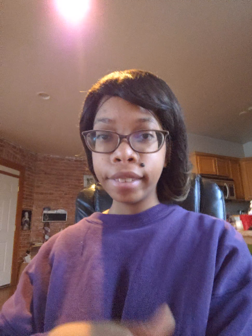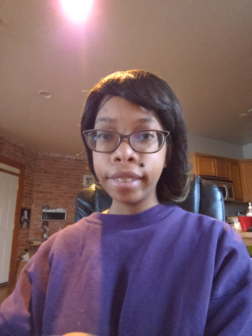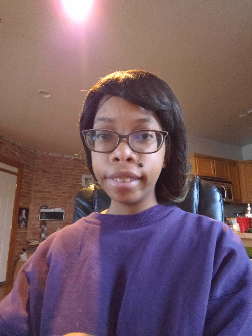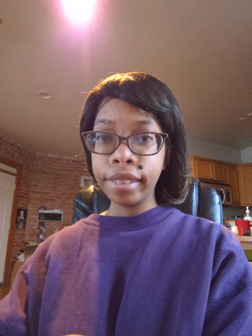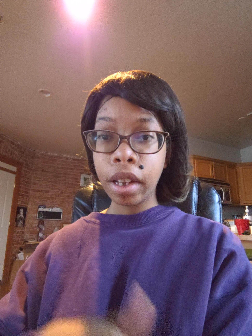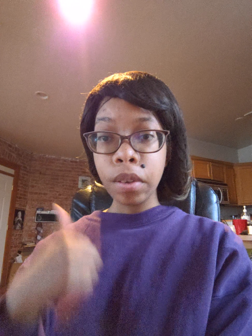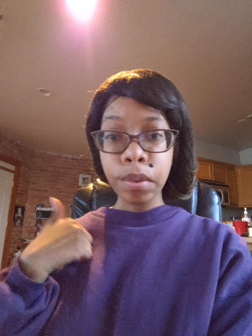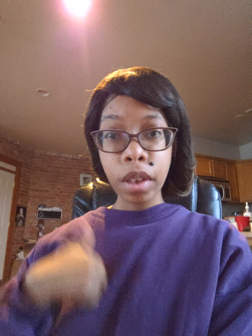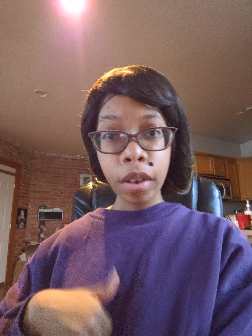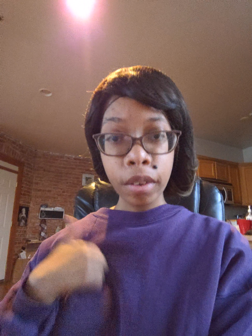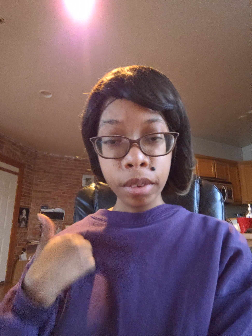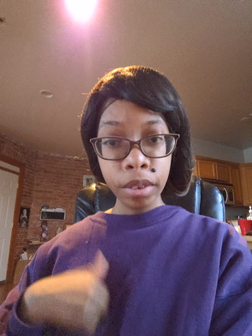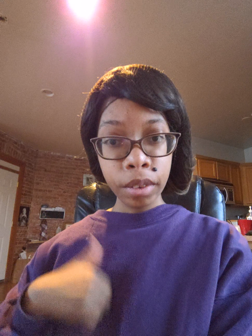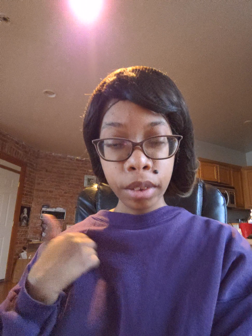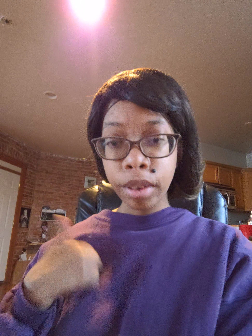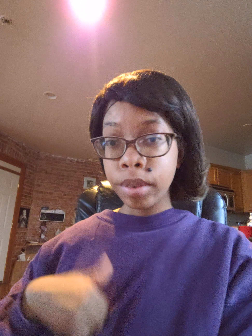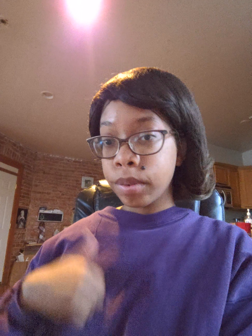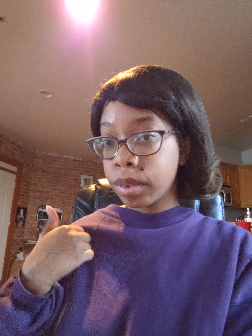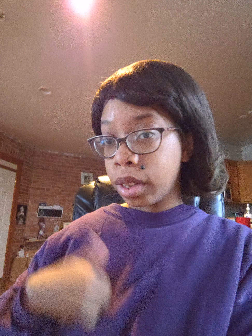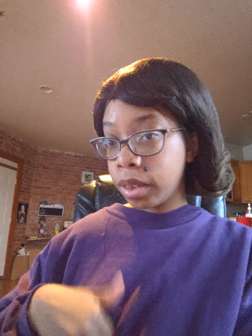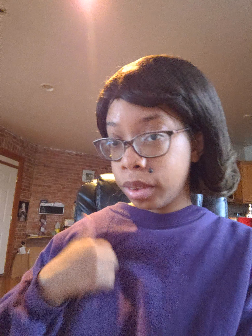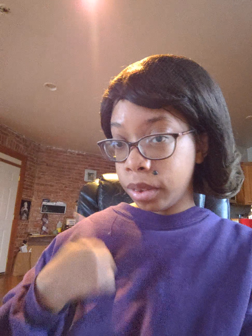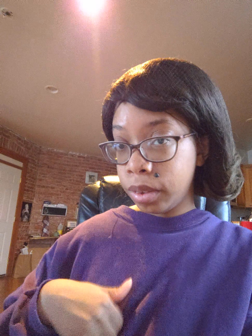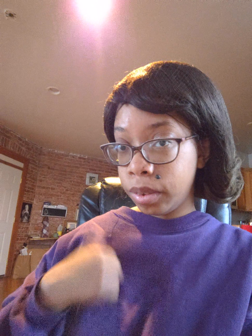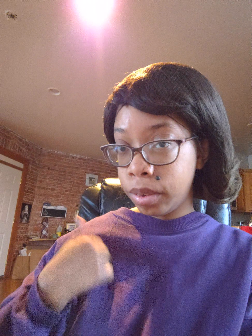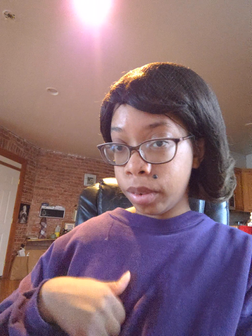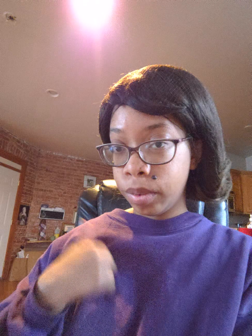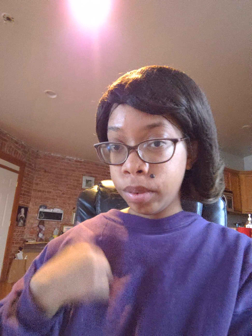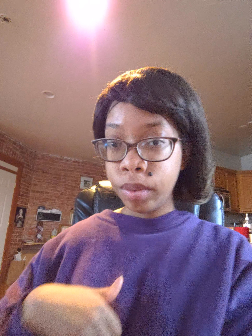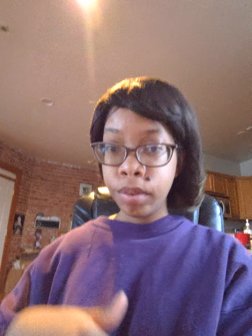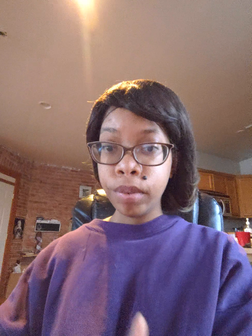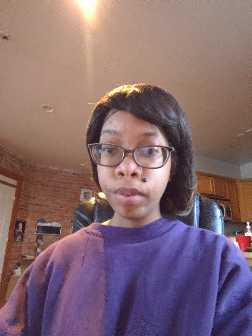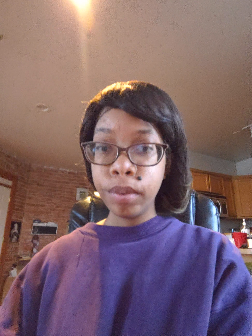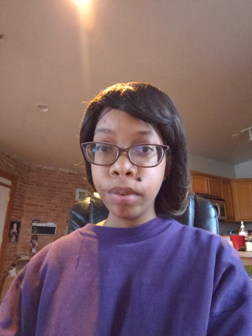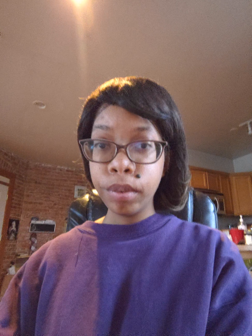bath